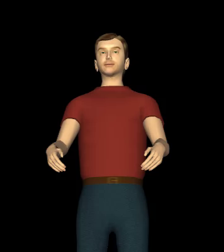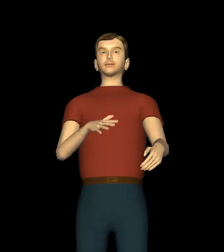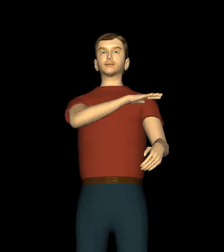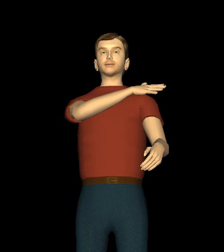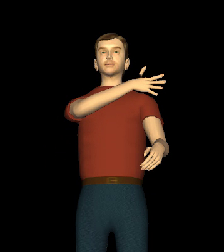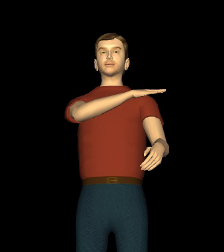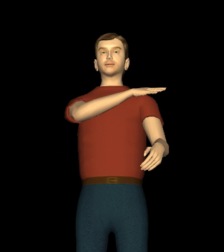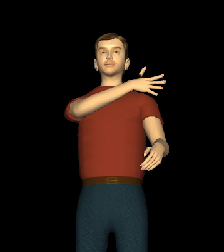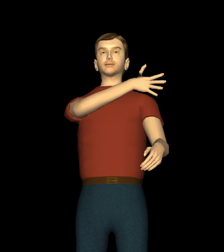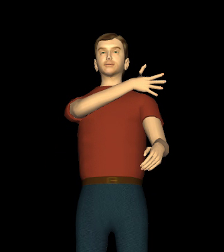أستاذ